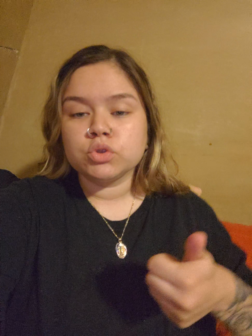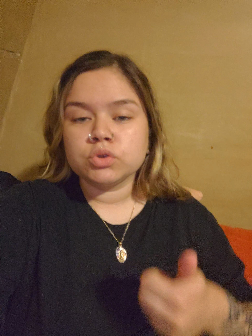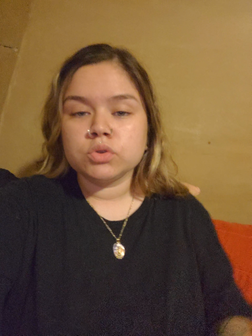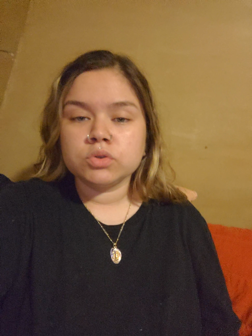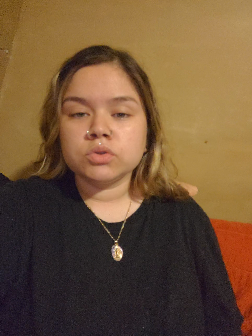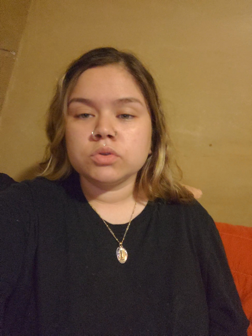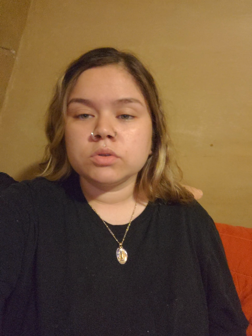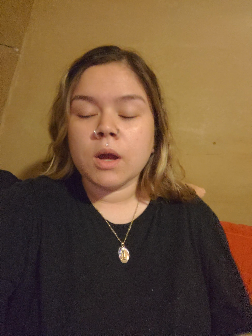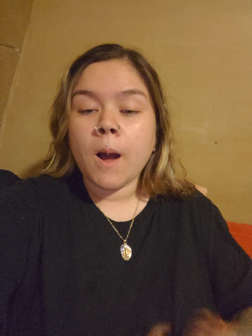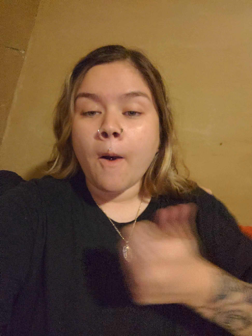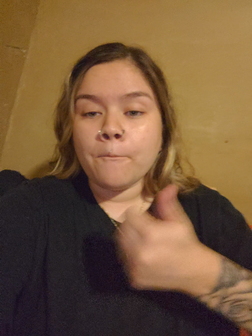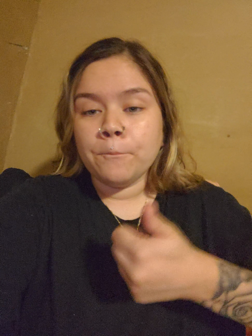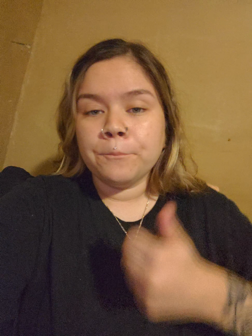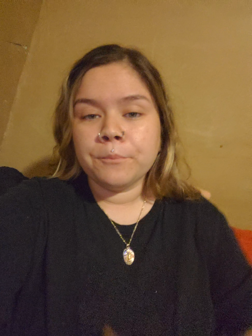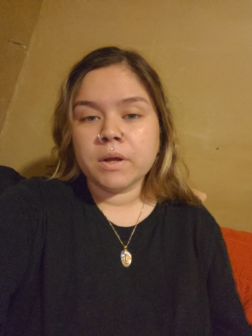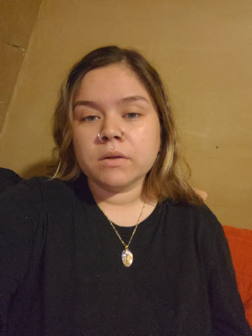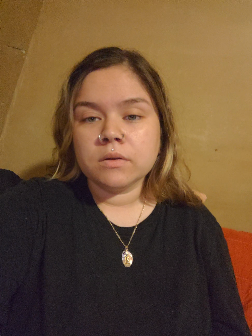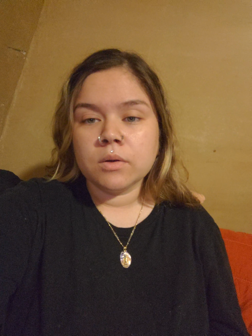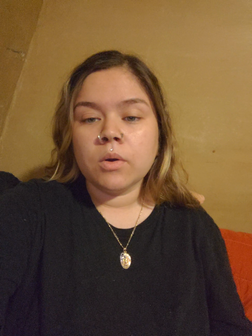help